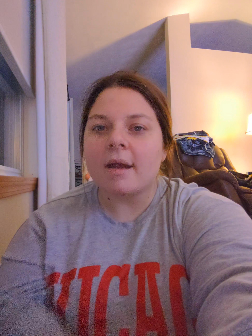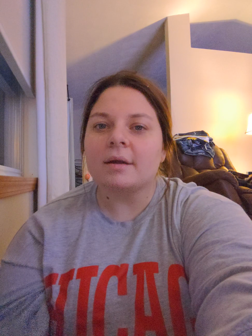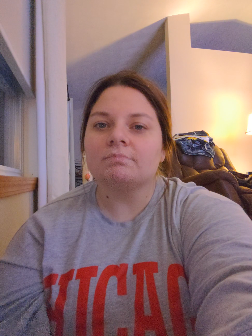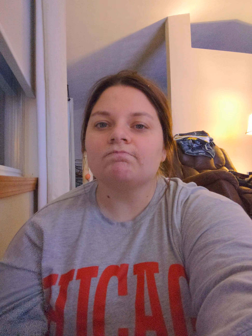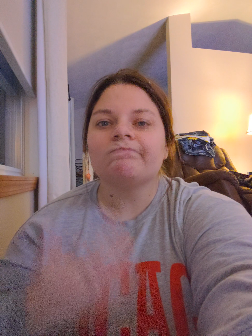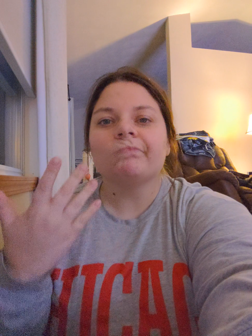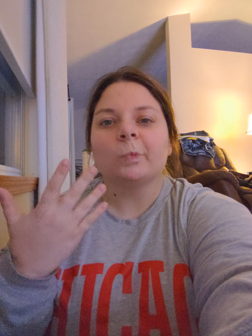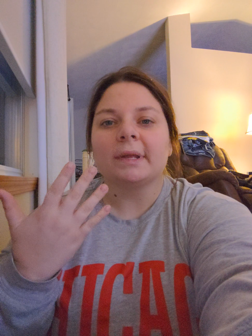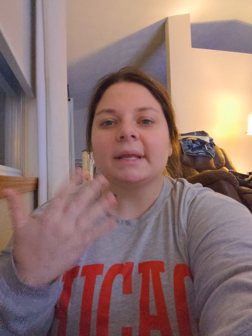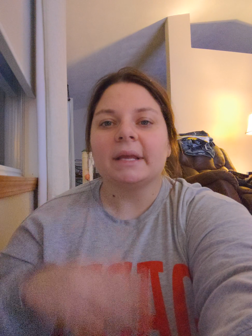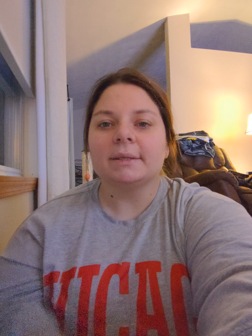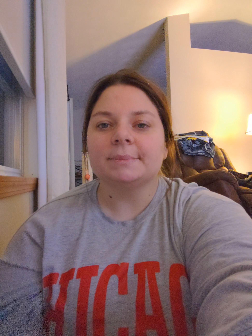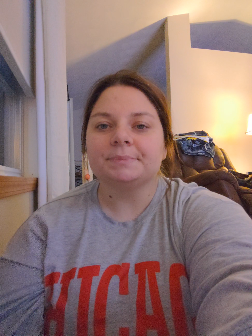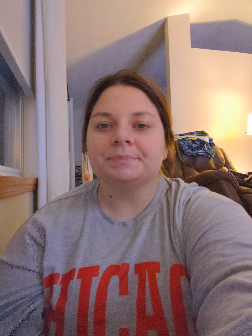wait